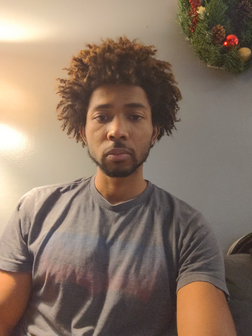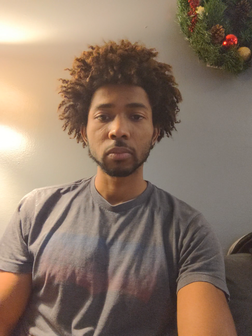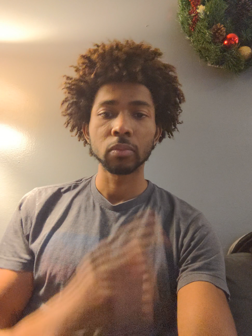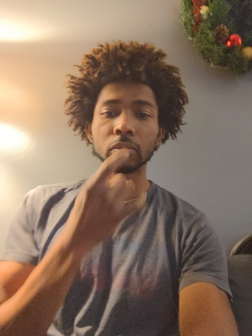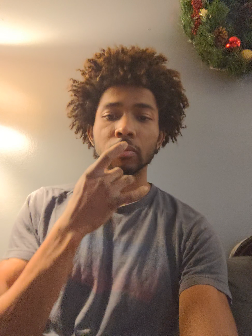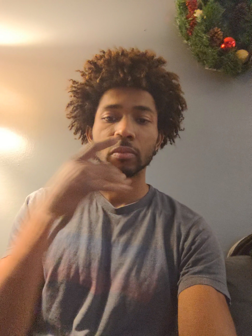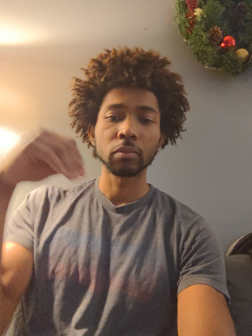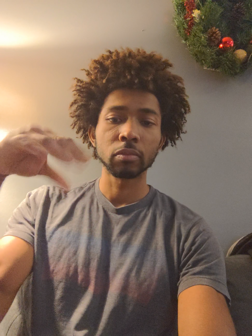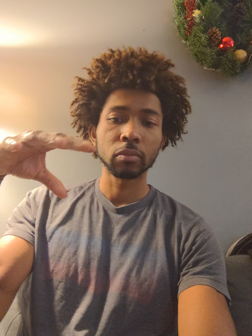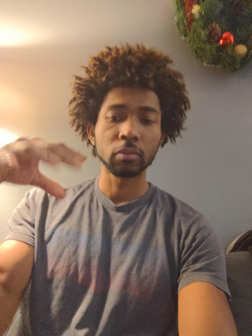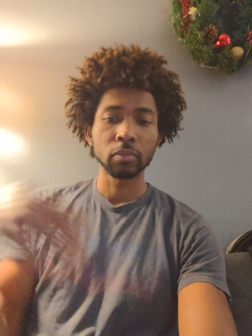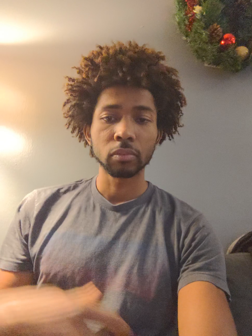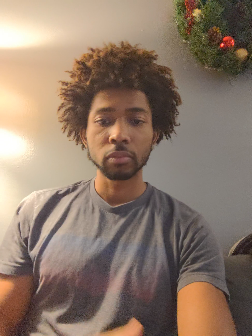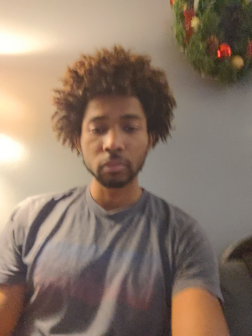lamp